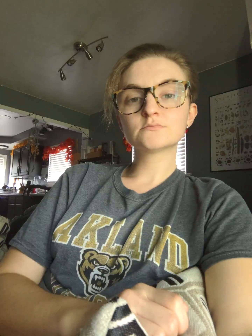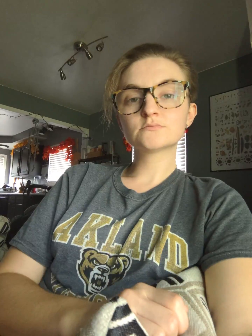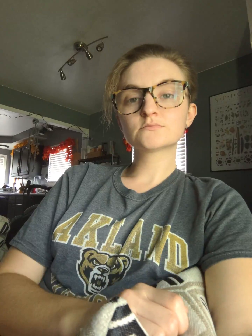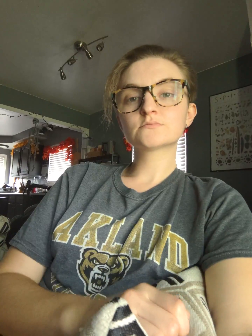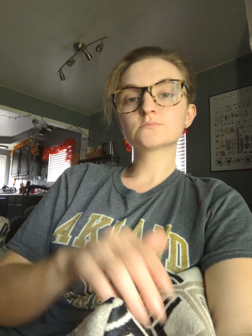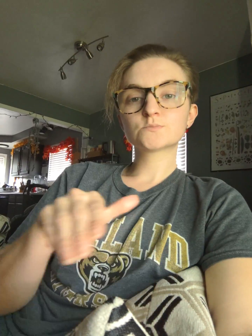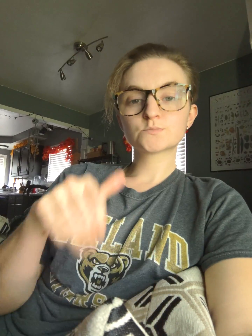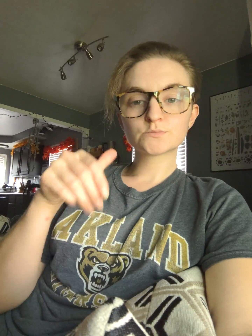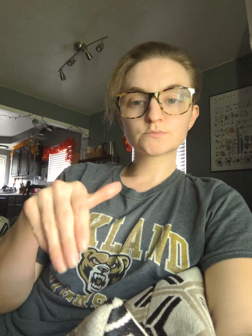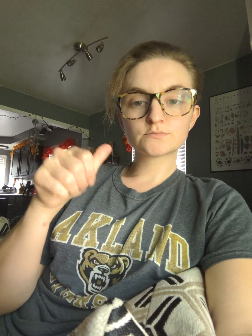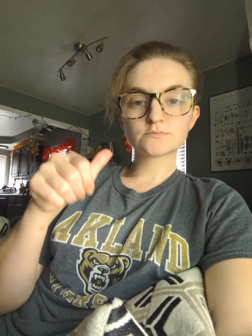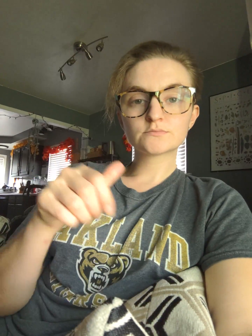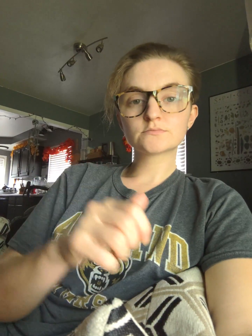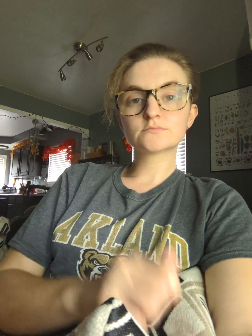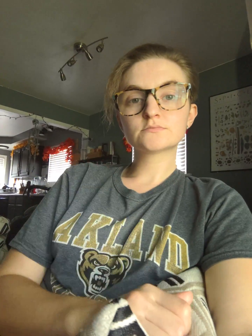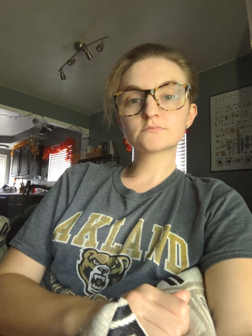pants